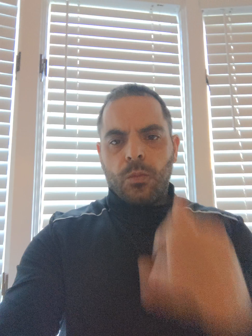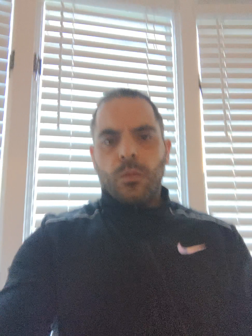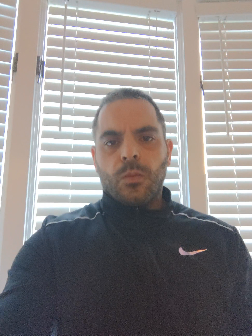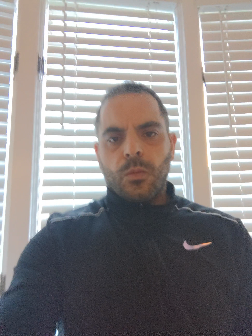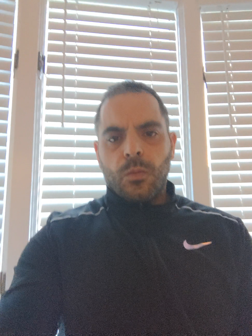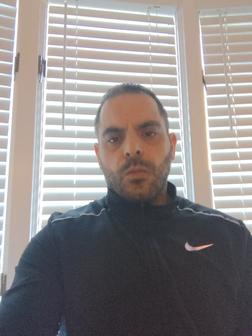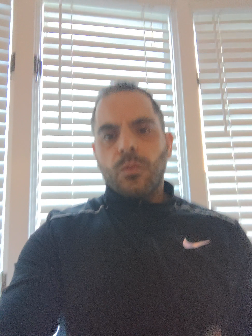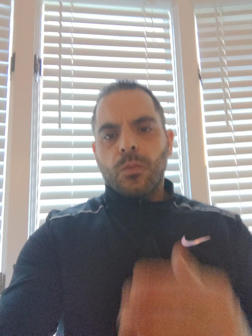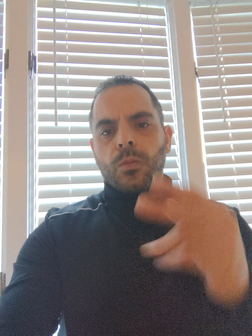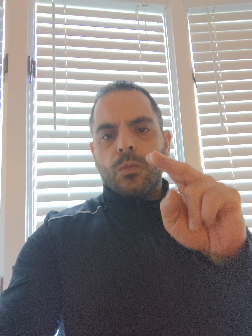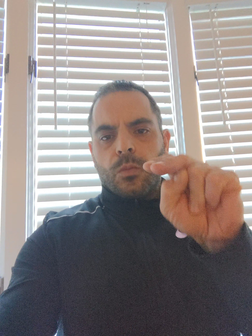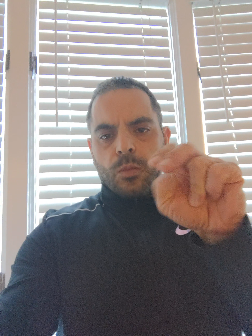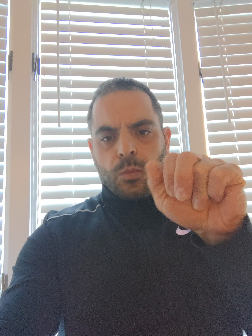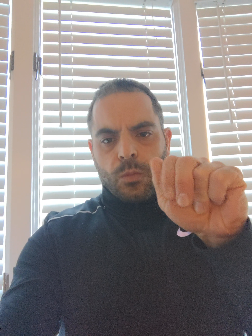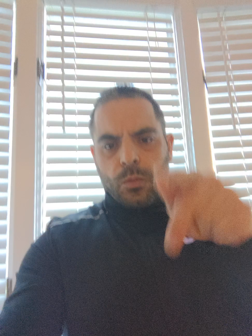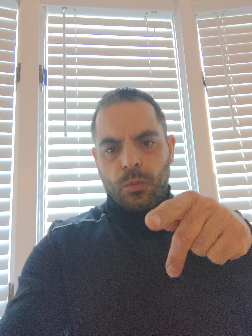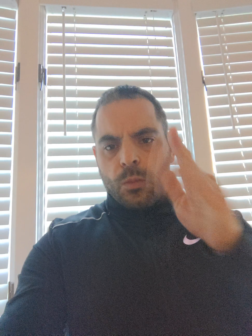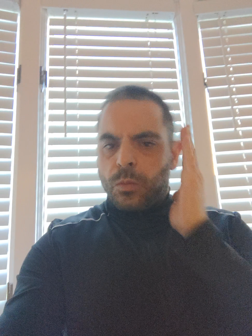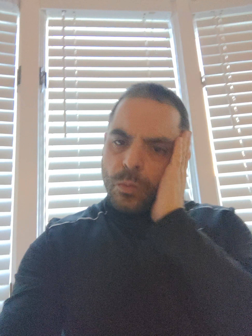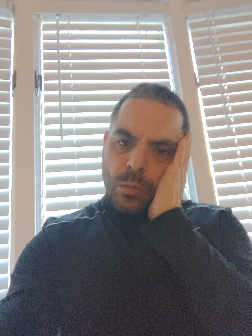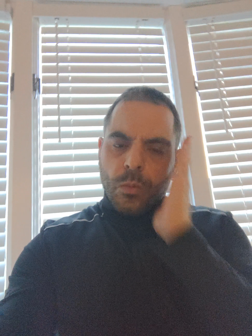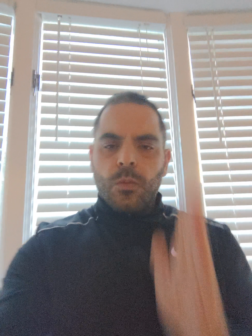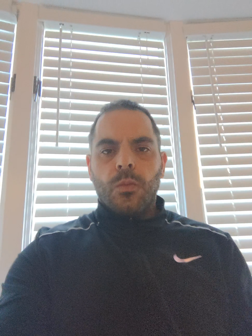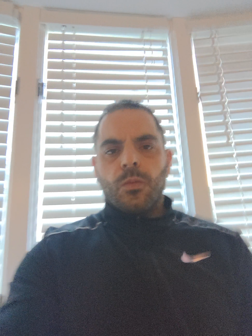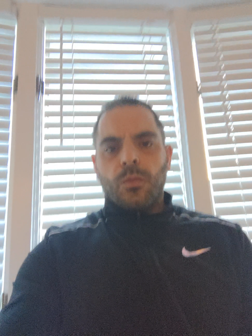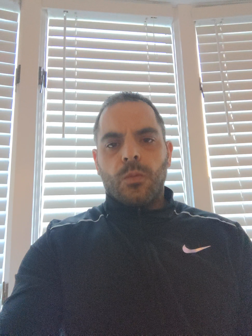nap